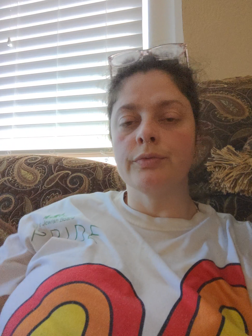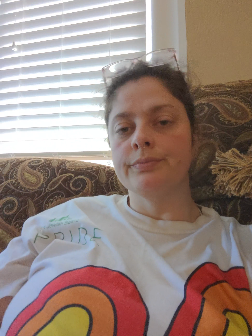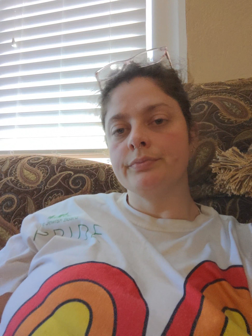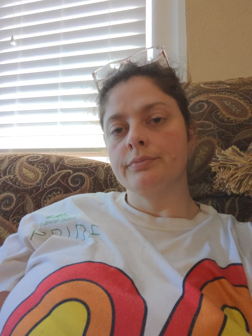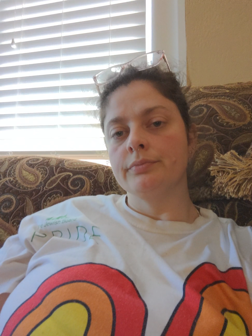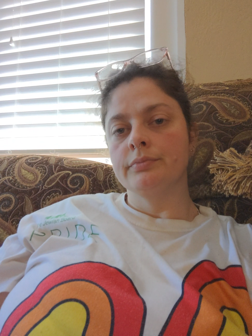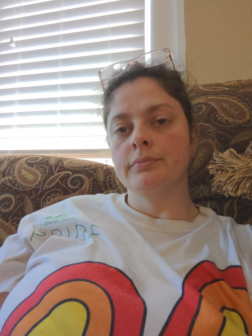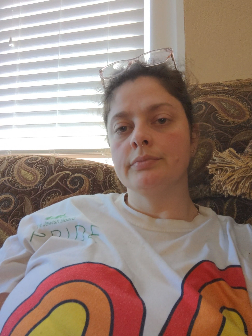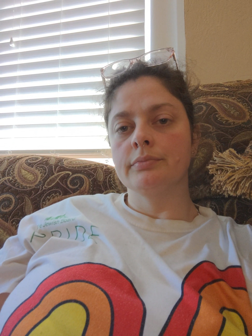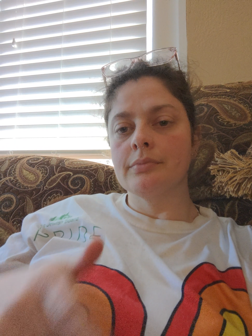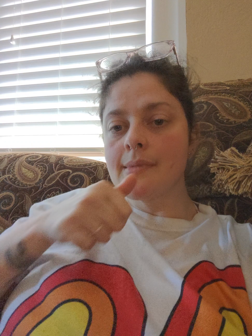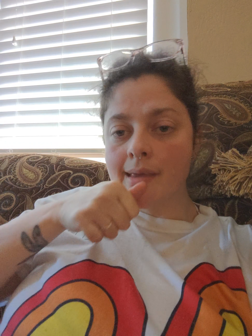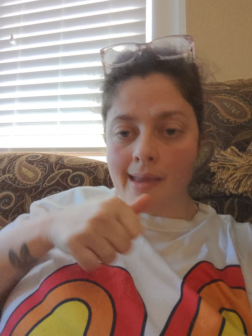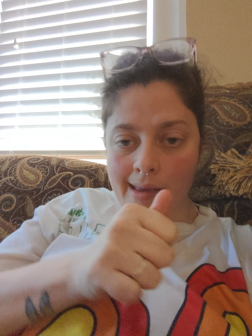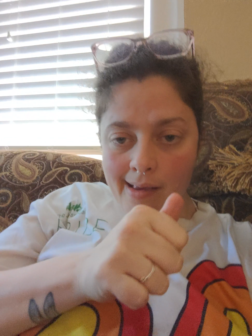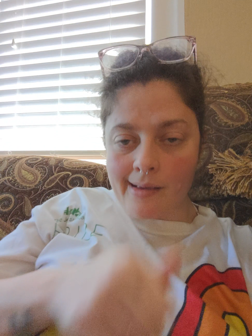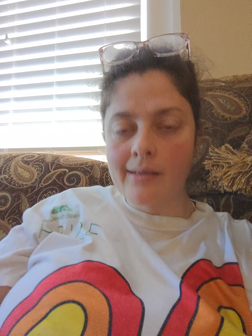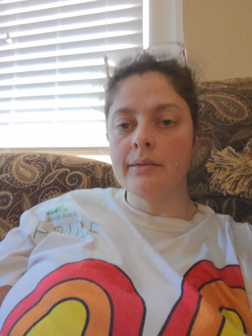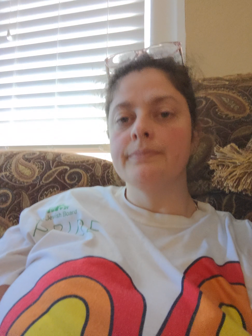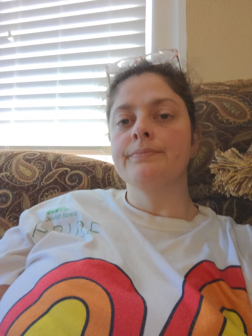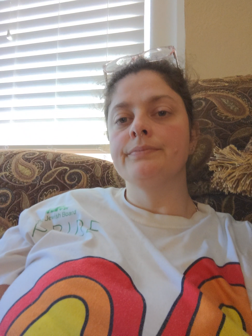hide